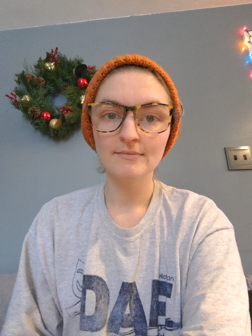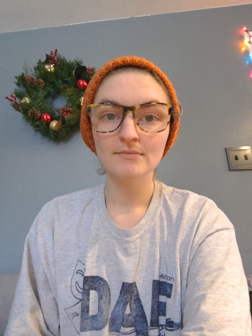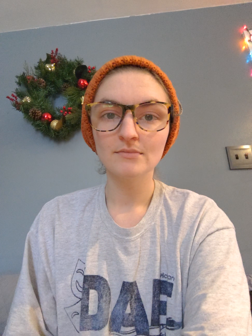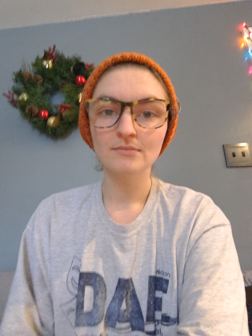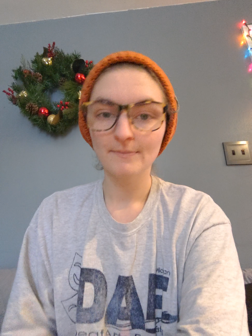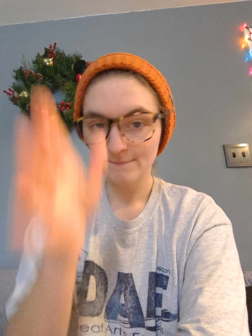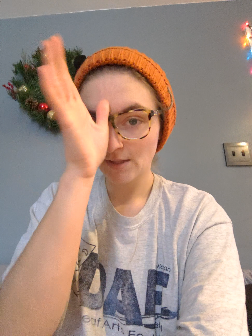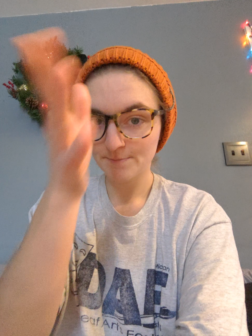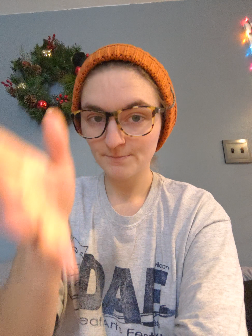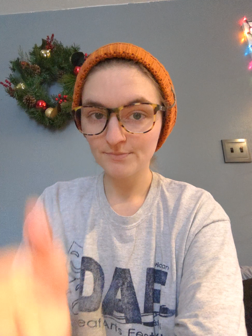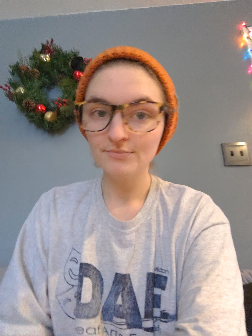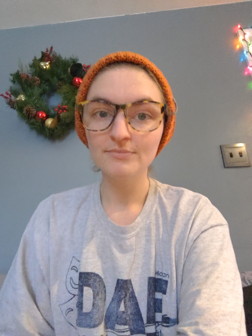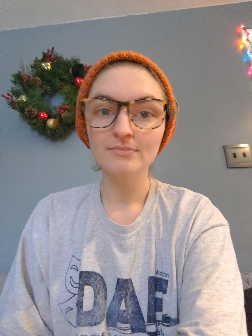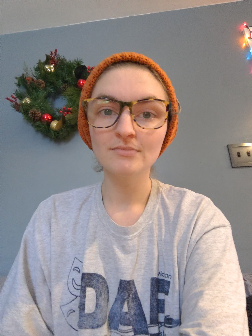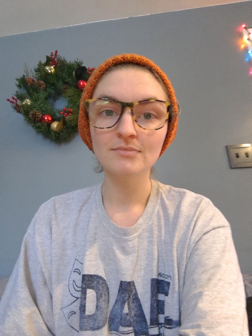grandpa